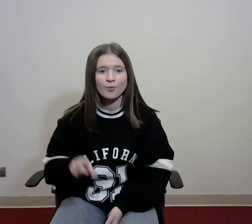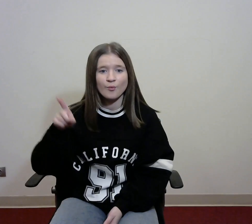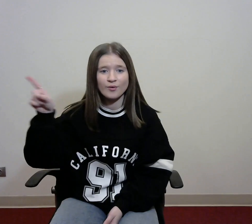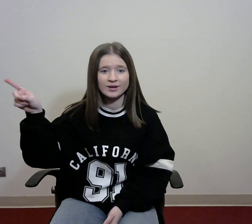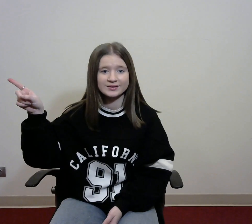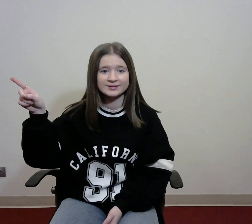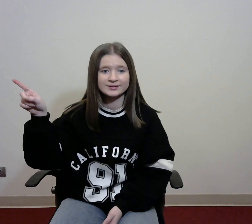onun